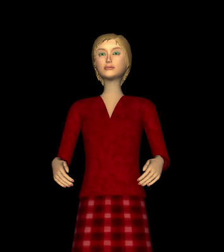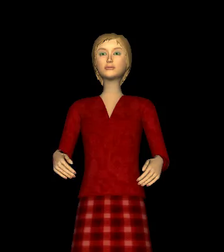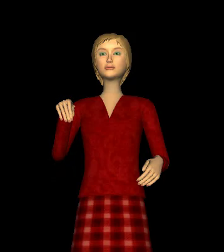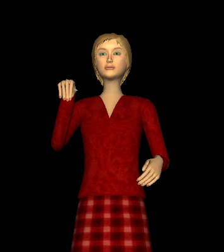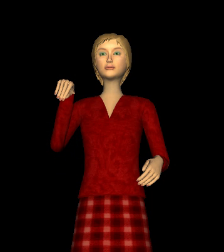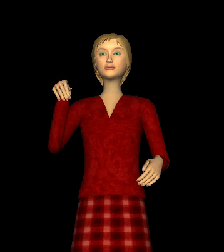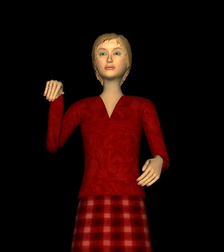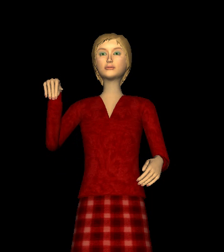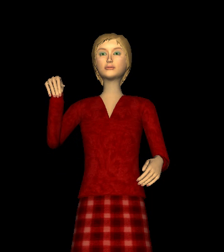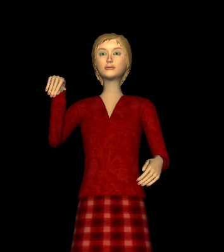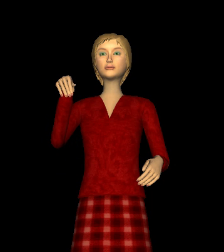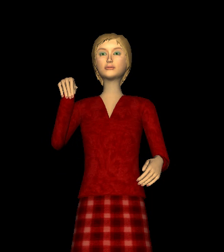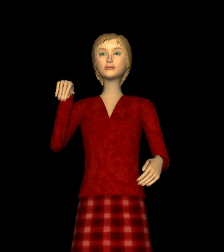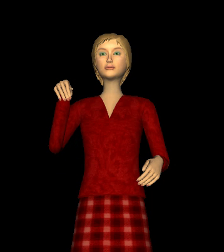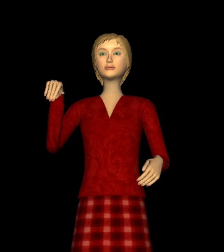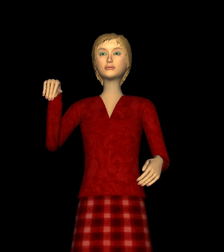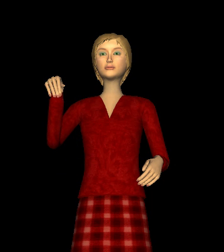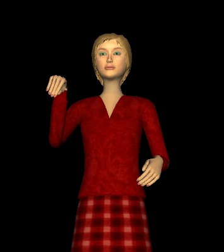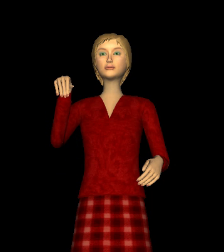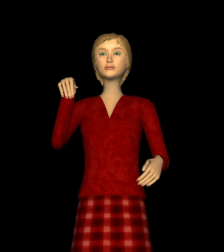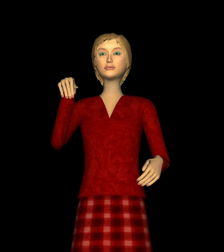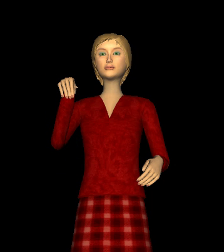طحين